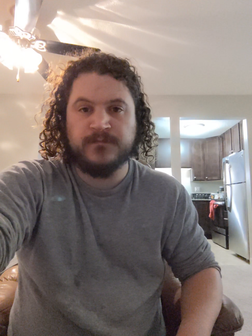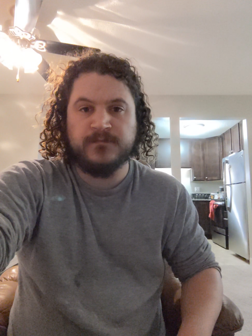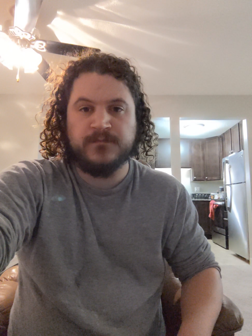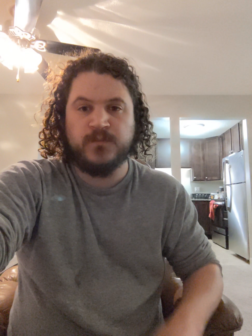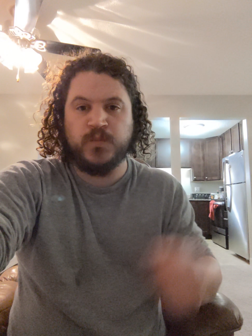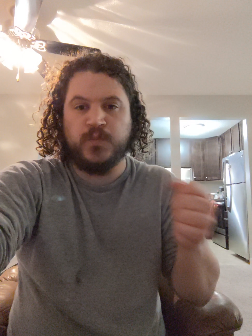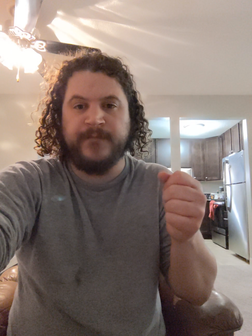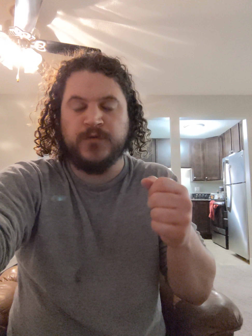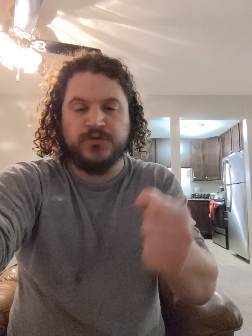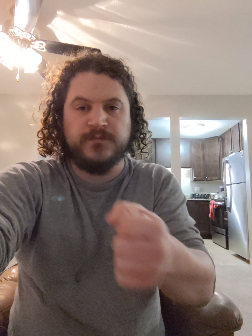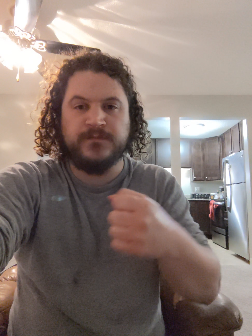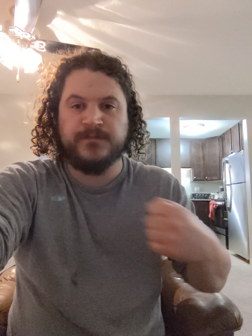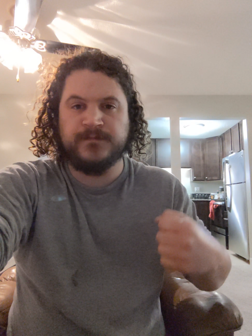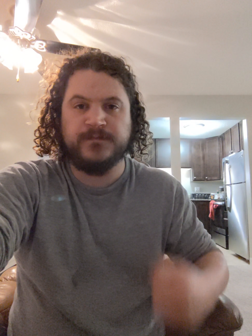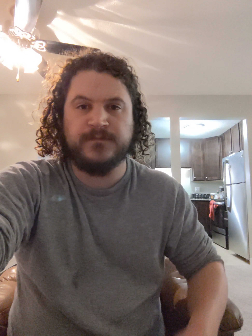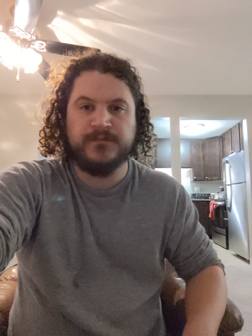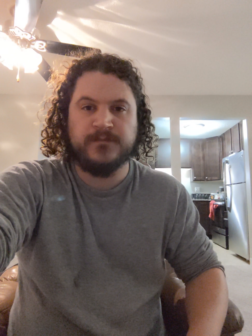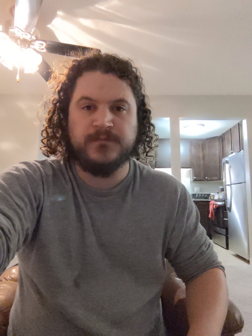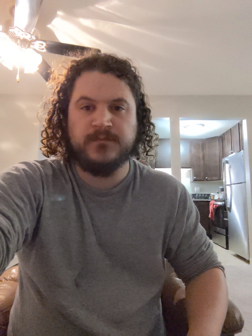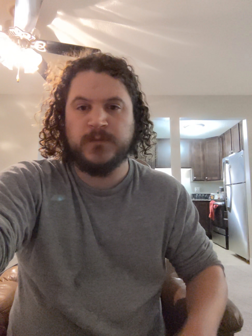refrigerator